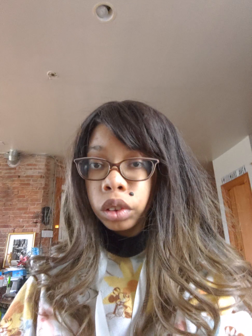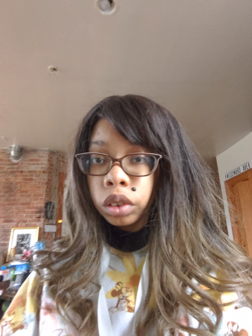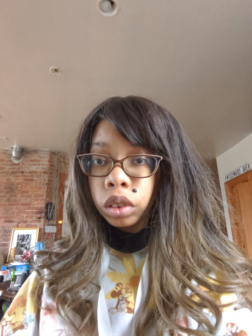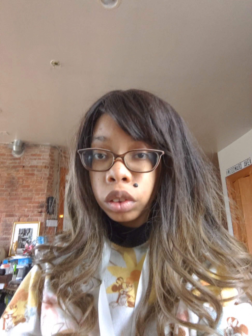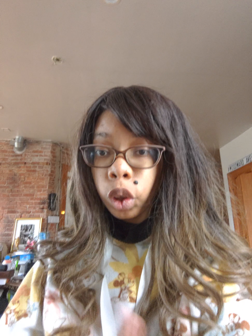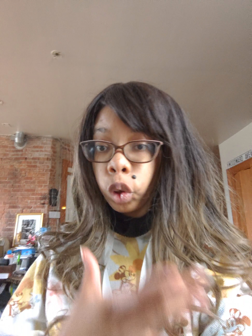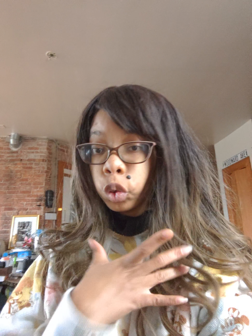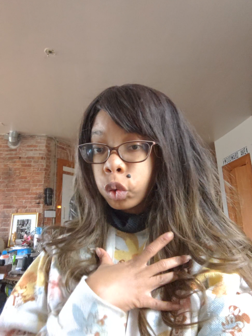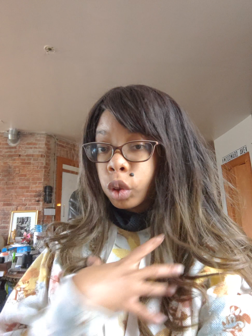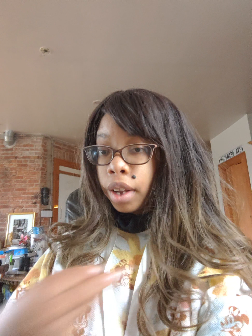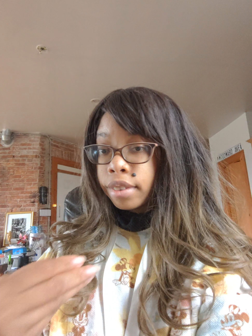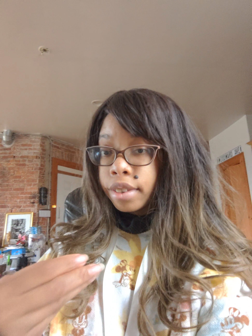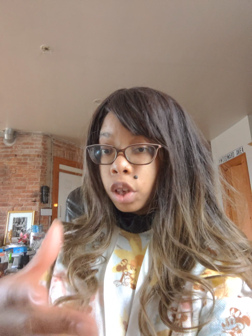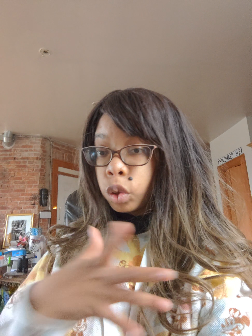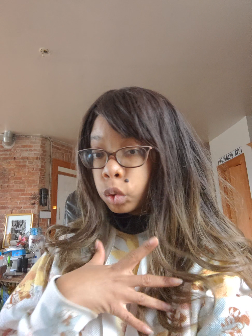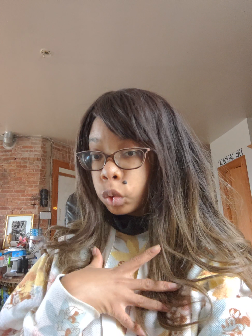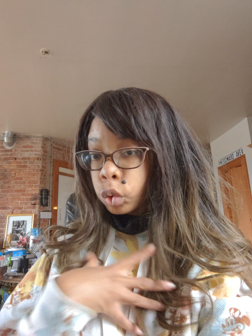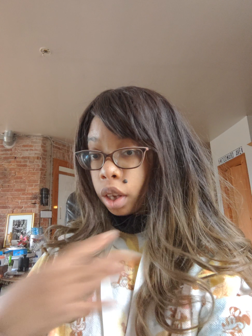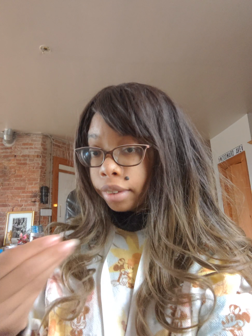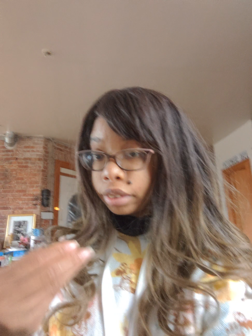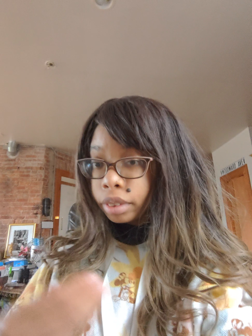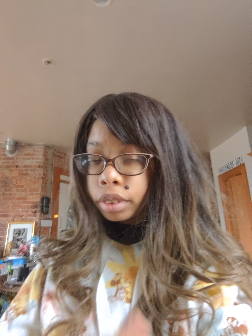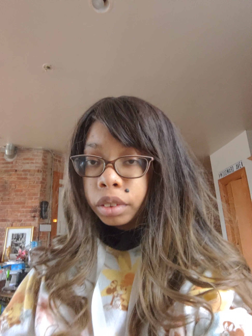white